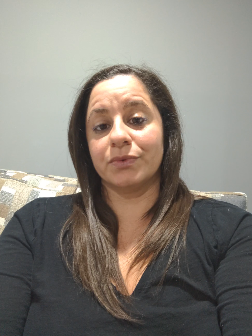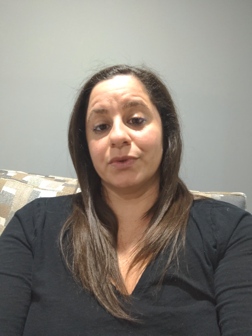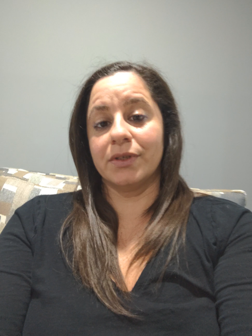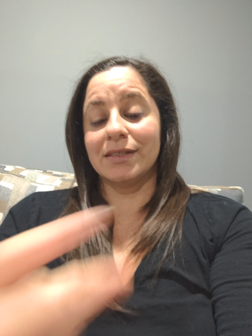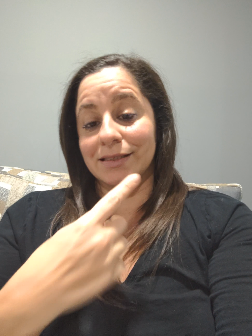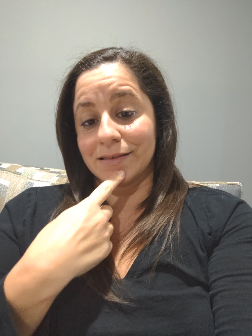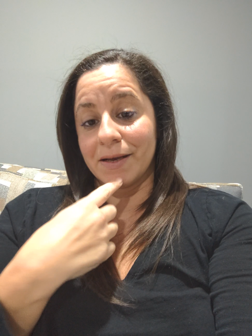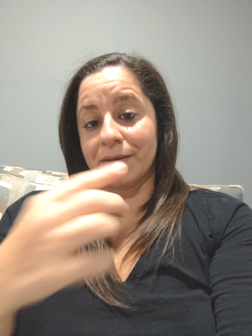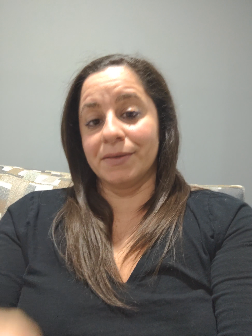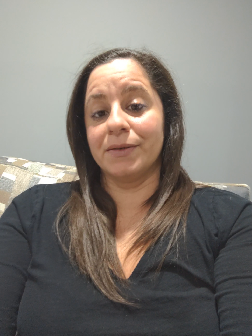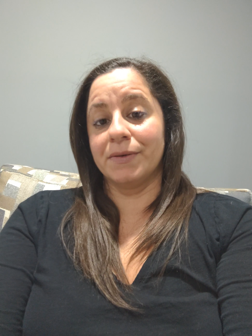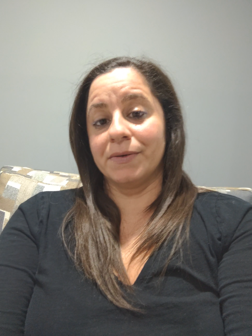say